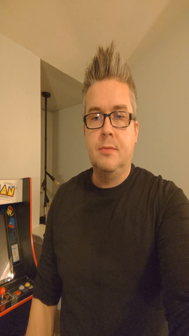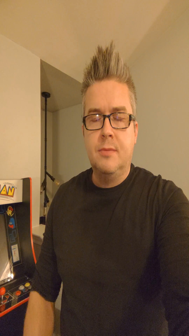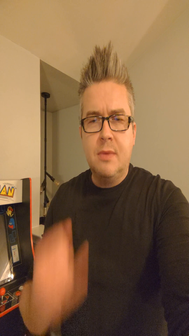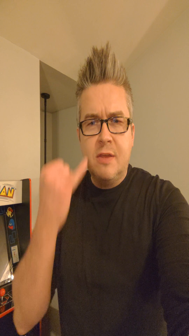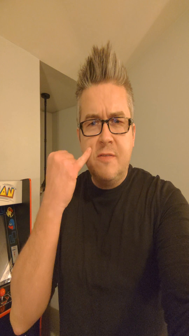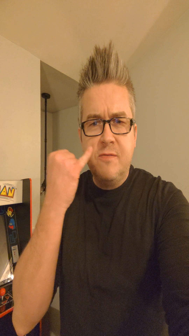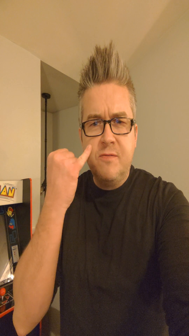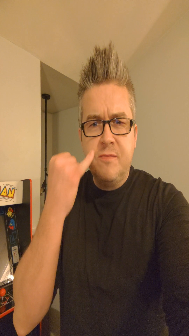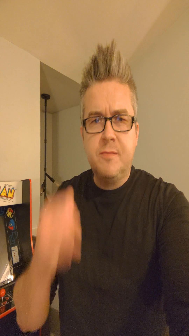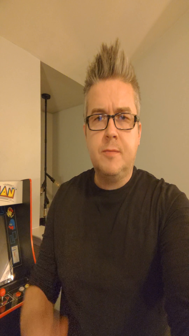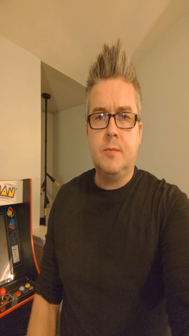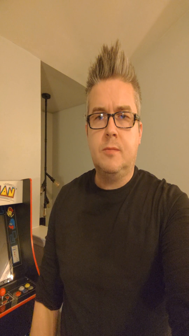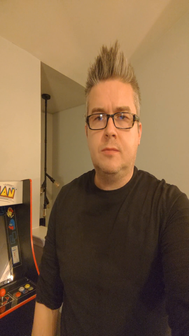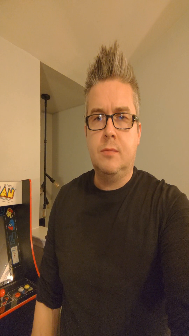if